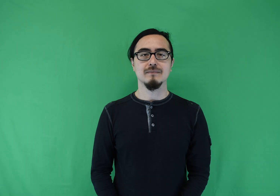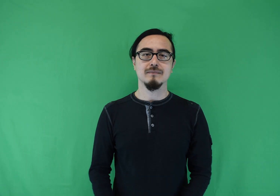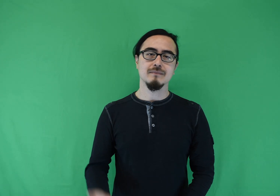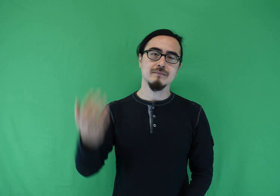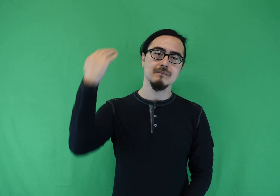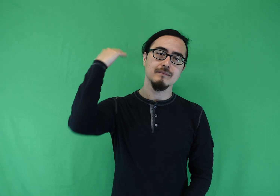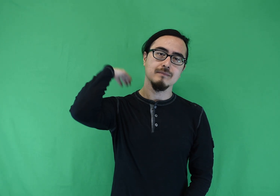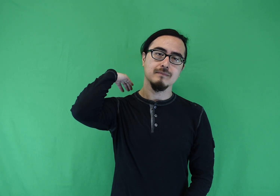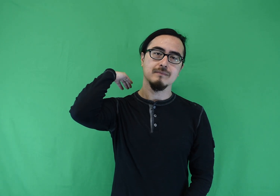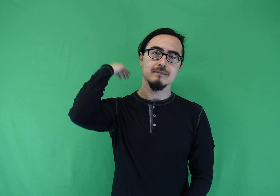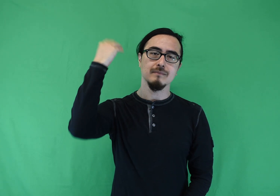antes